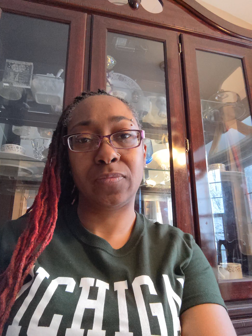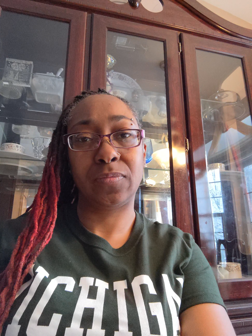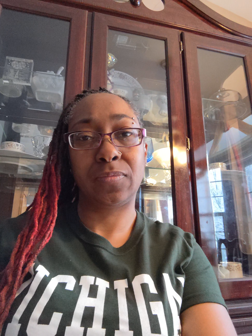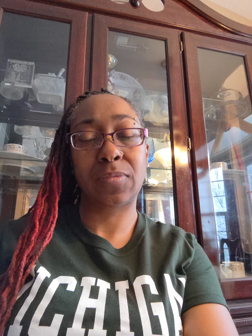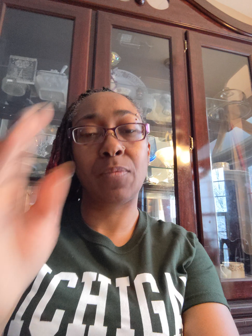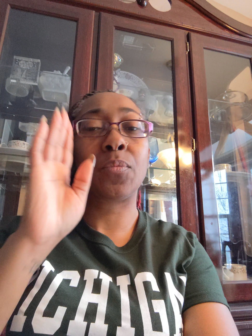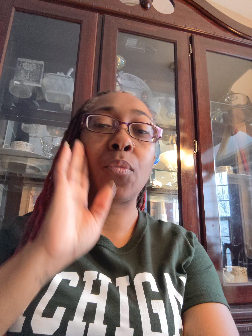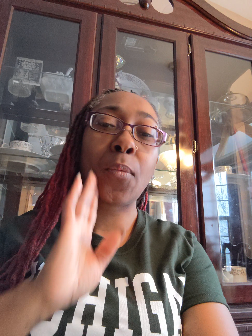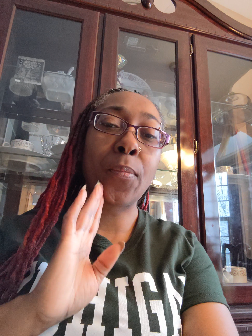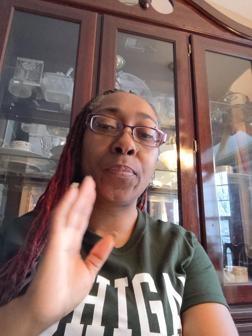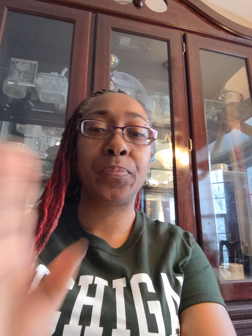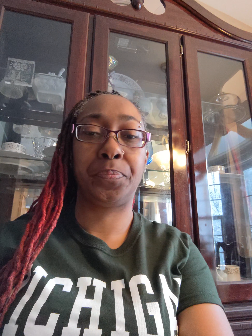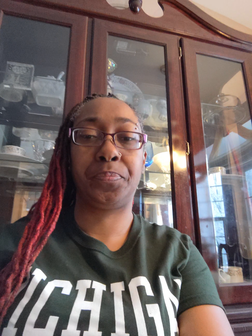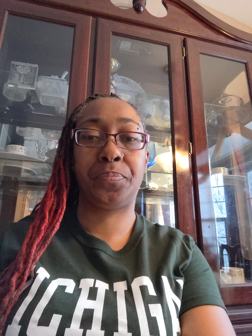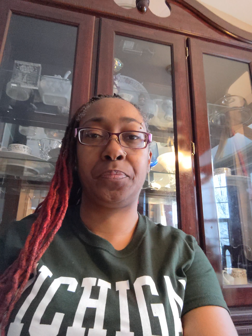brown